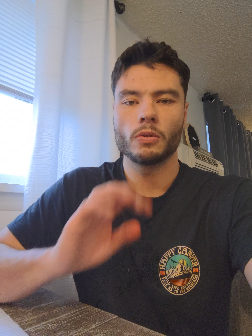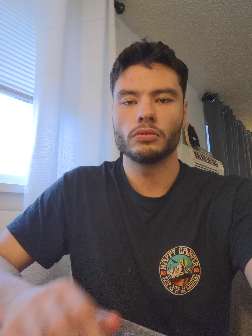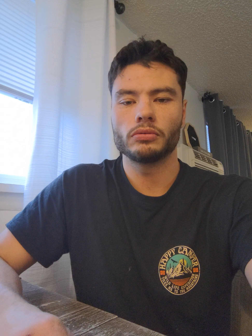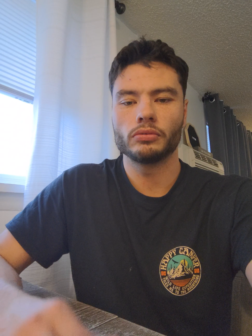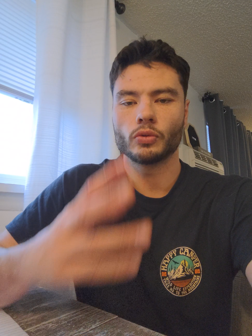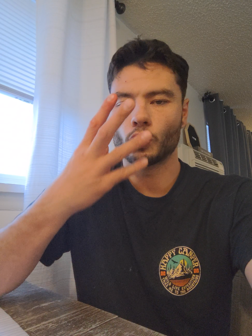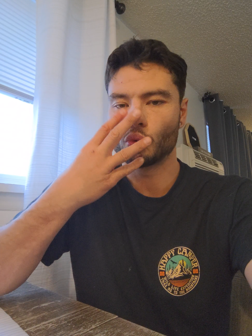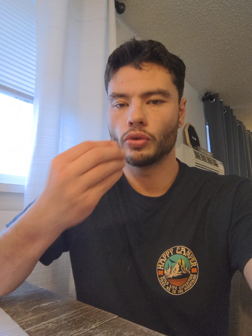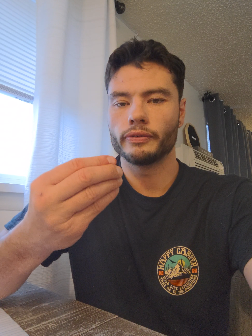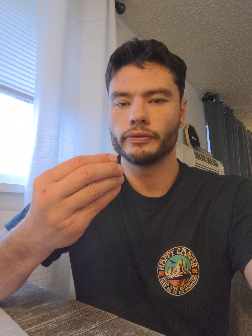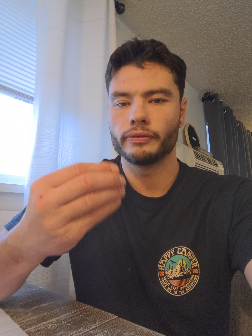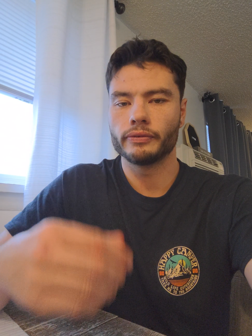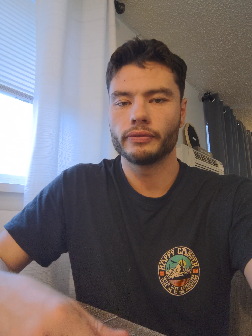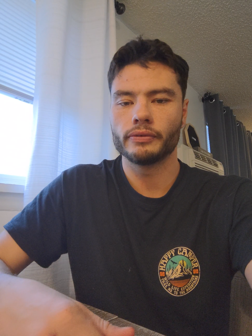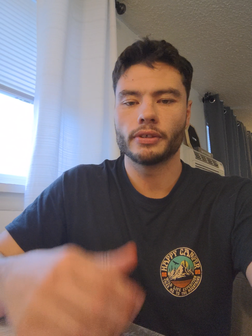wolf